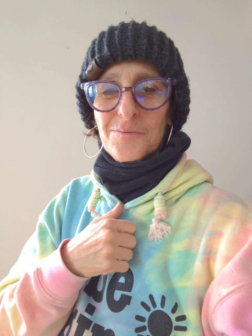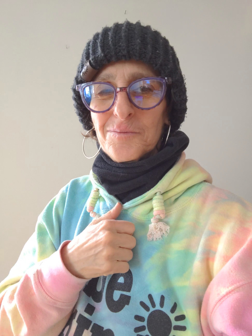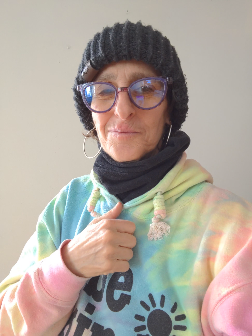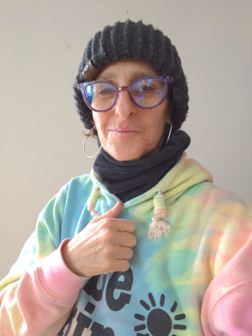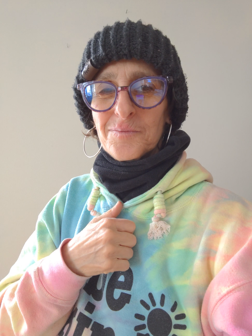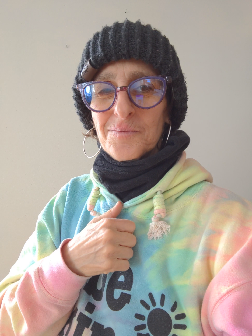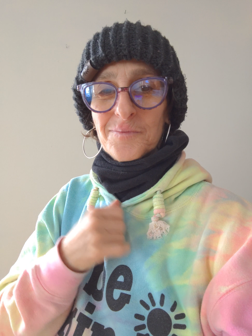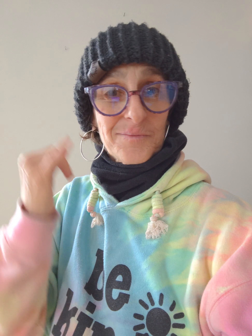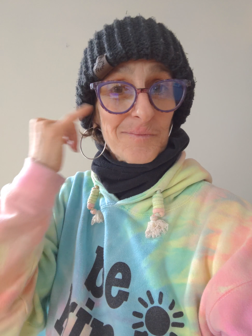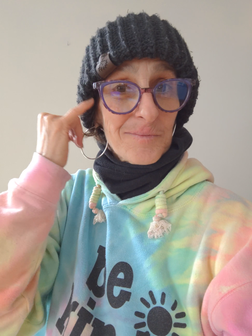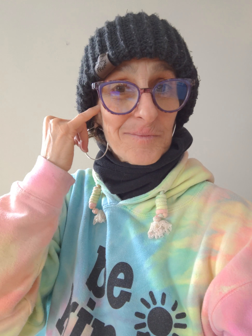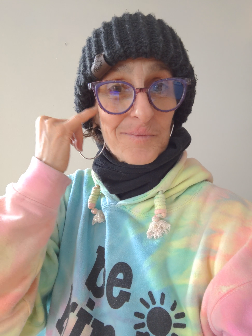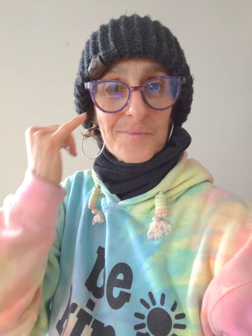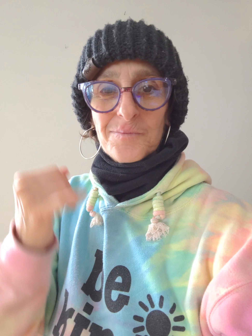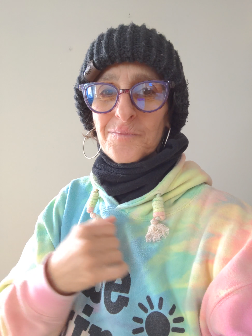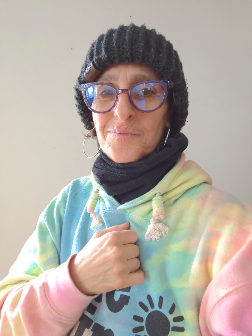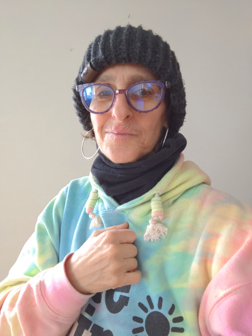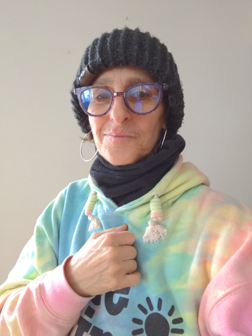if